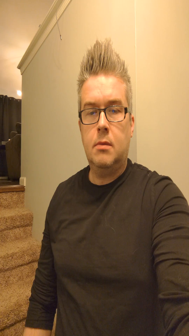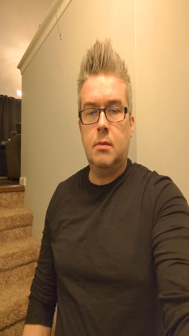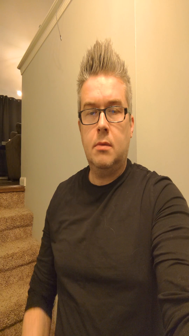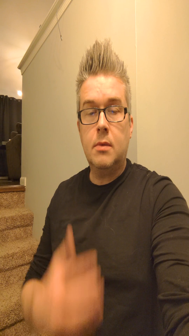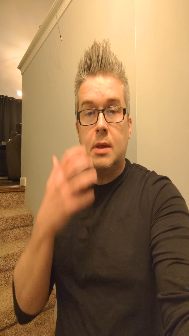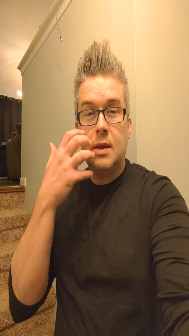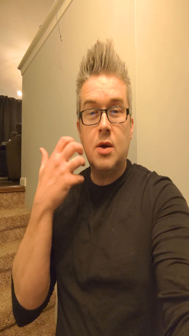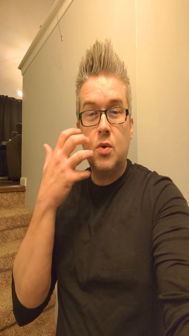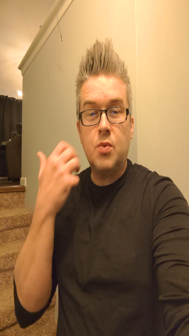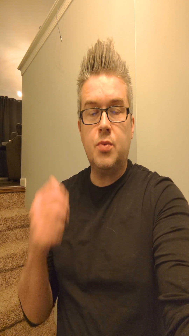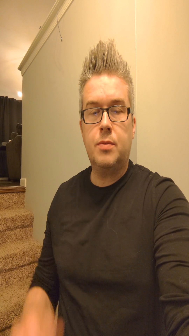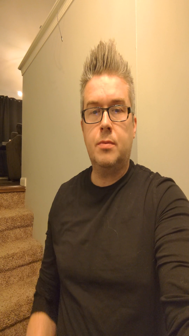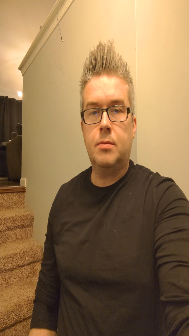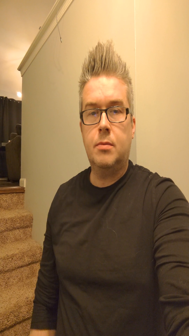tiger